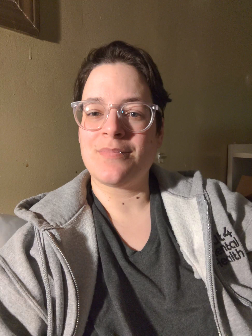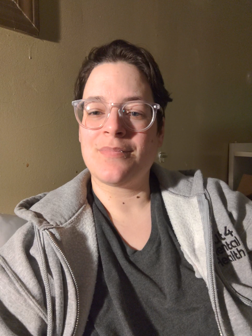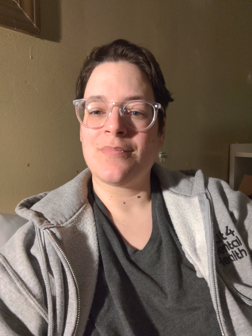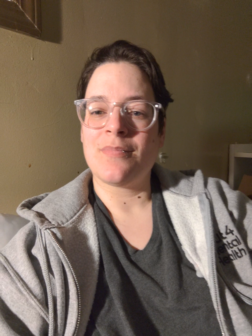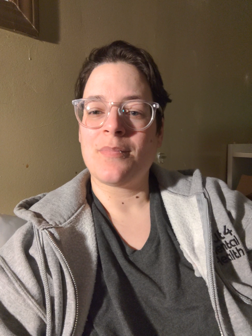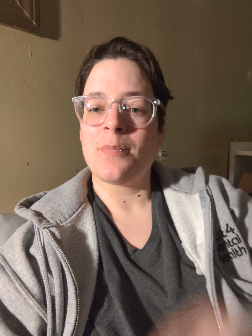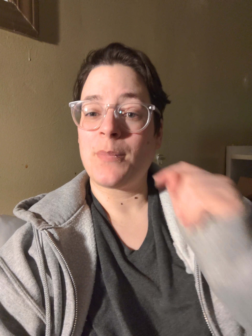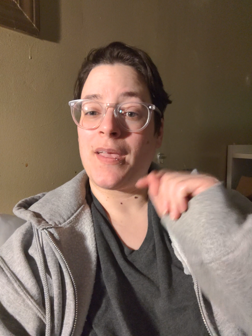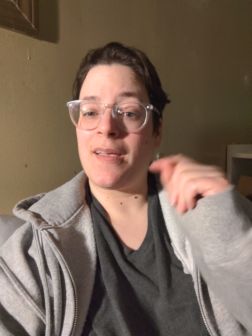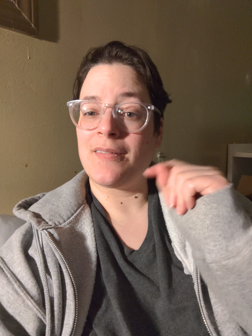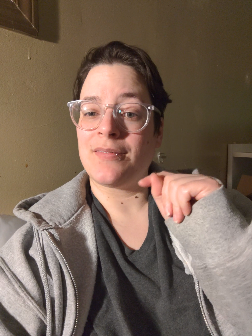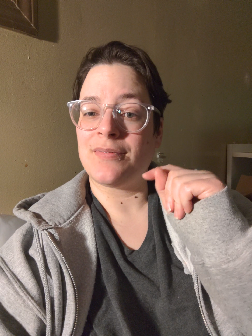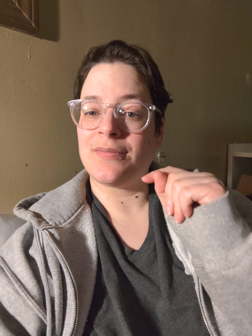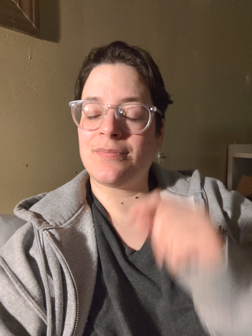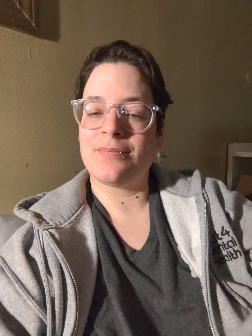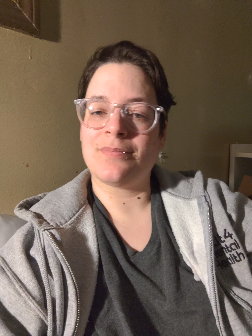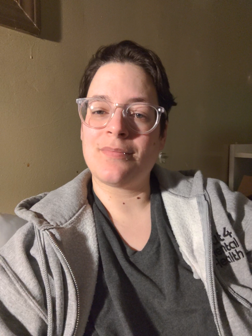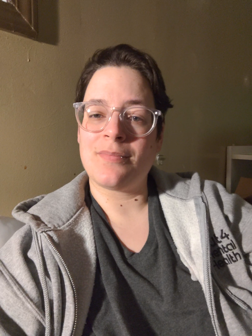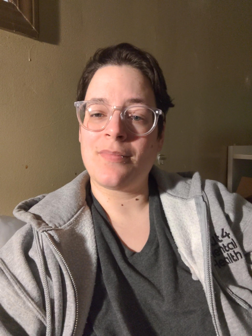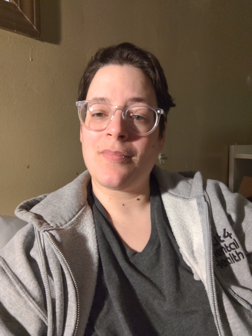potty